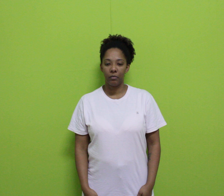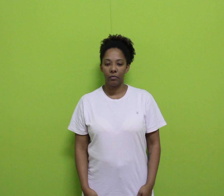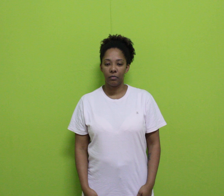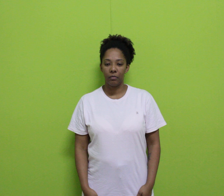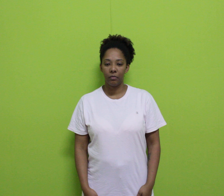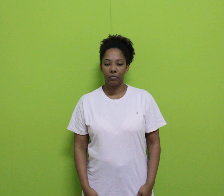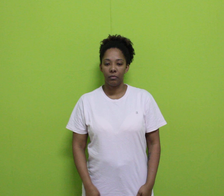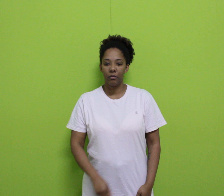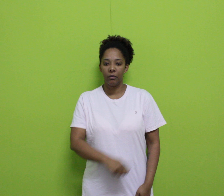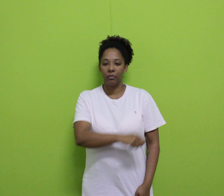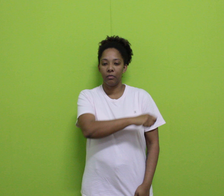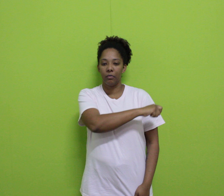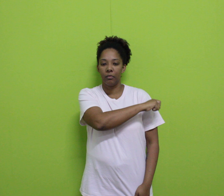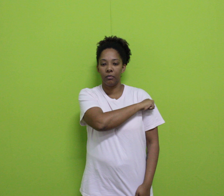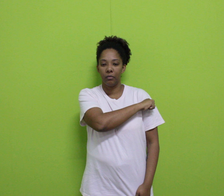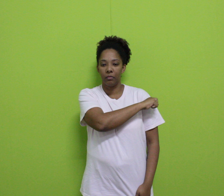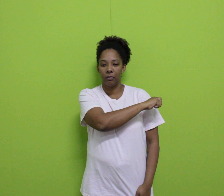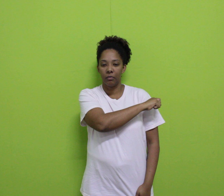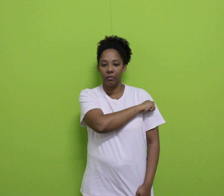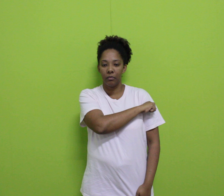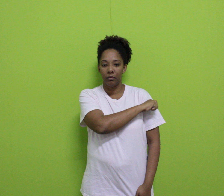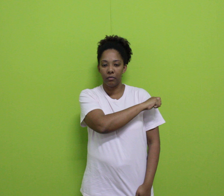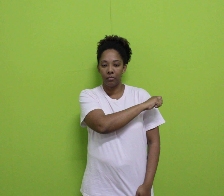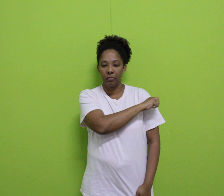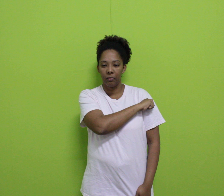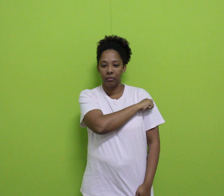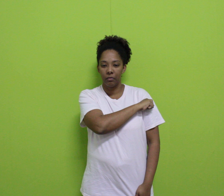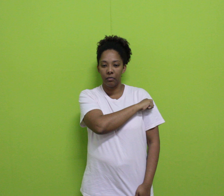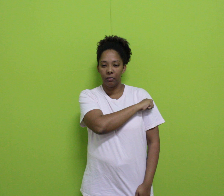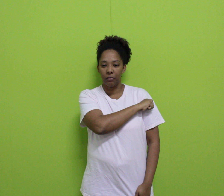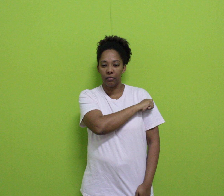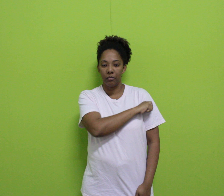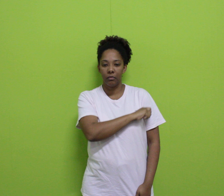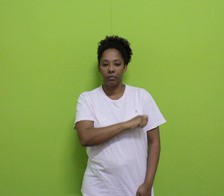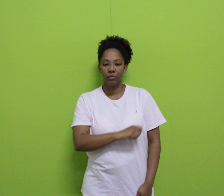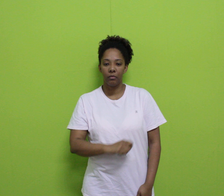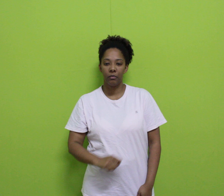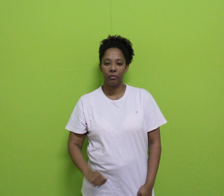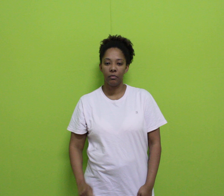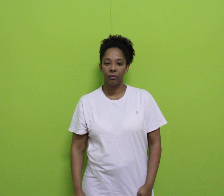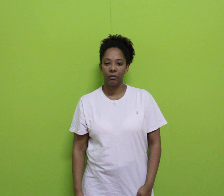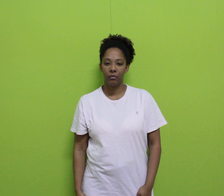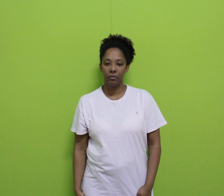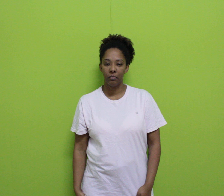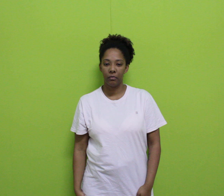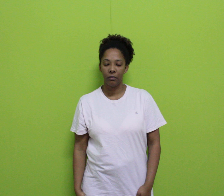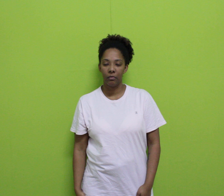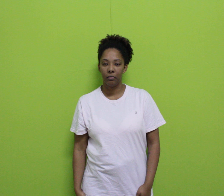aluno